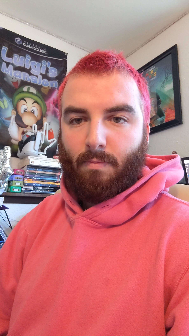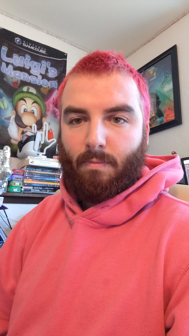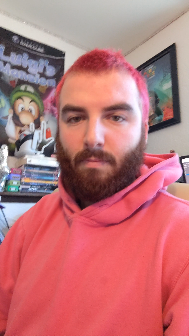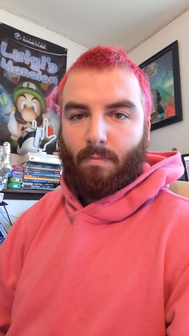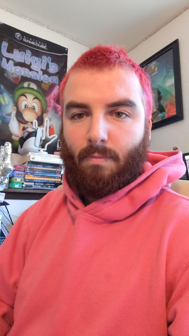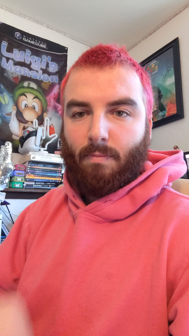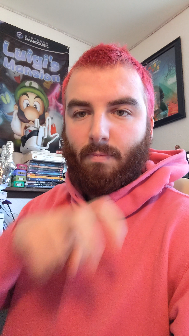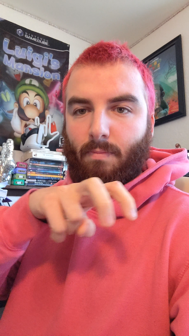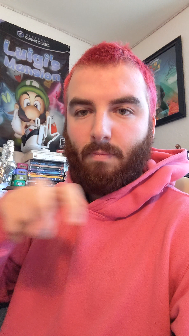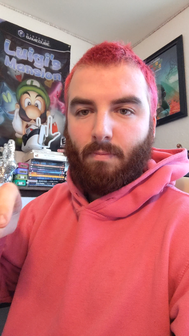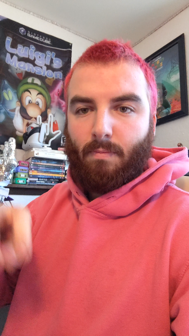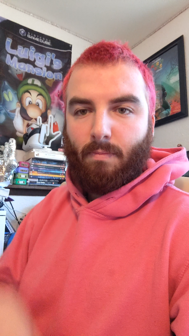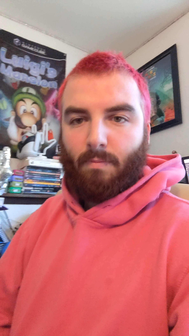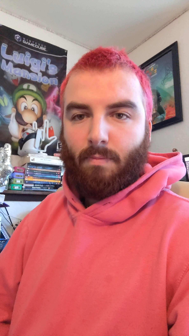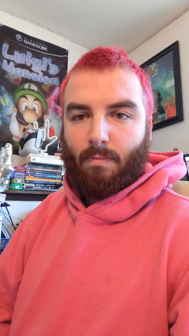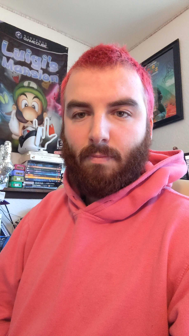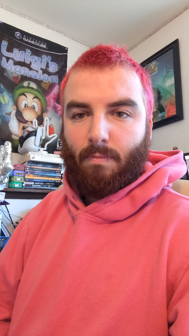bench